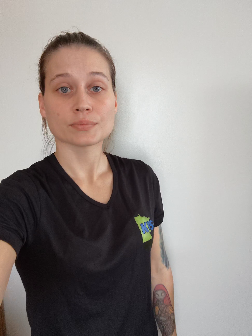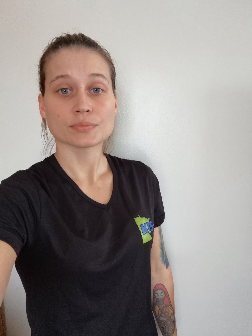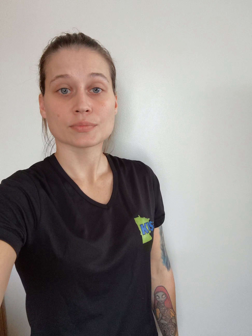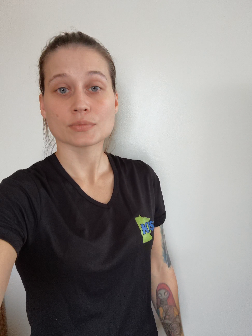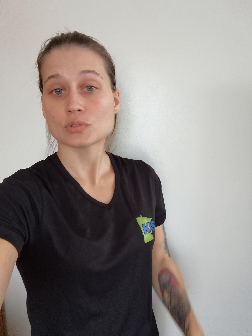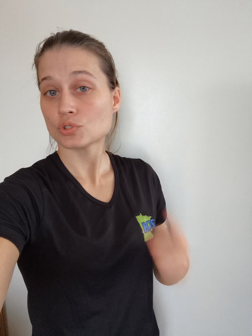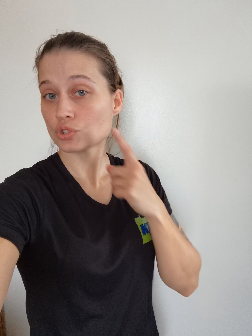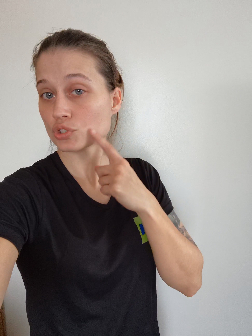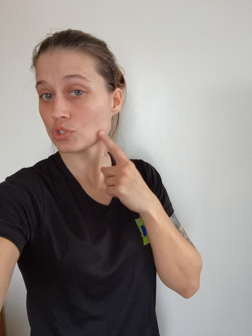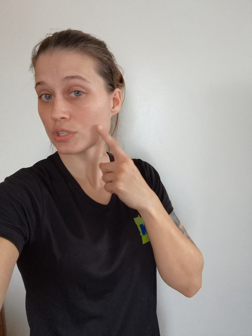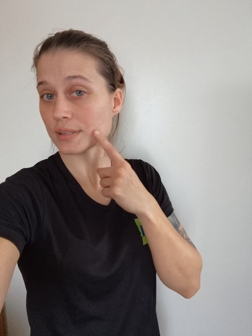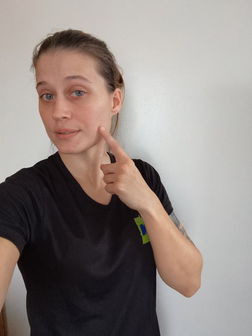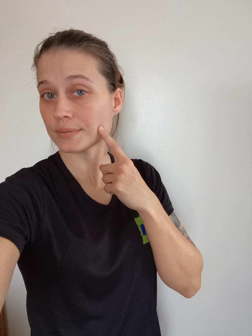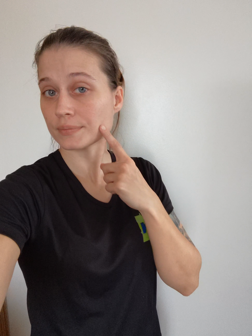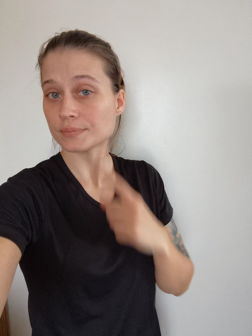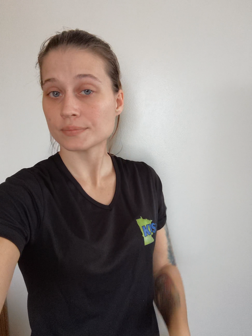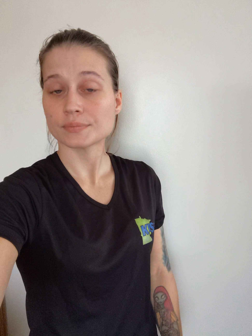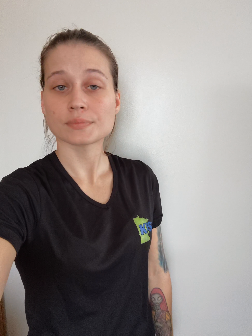cheek